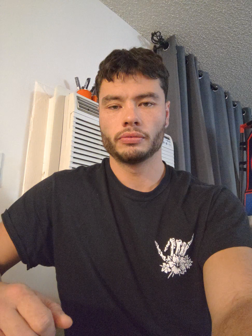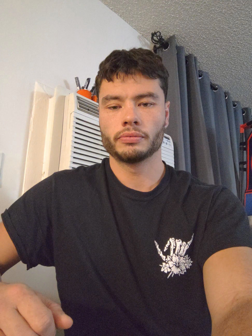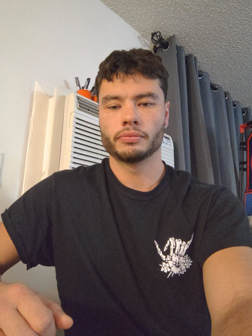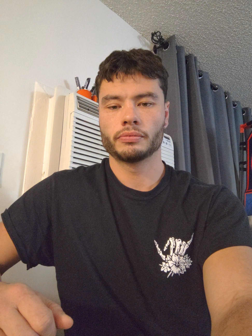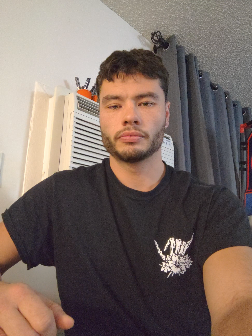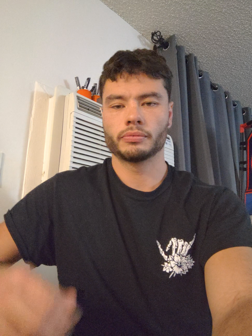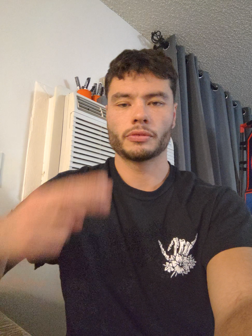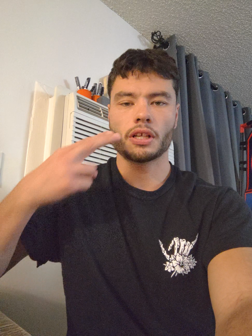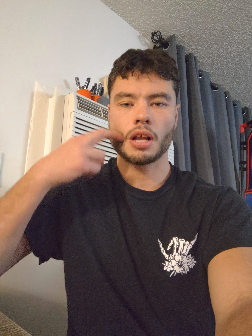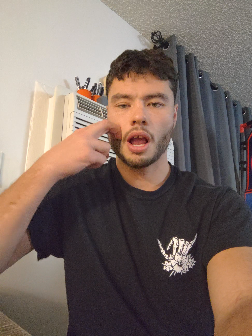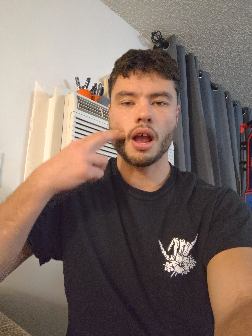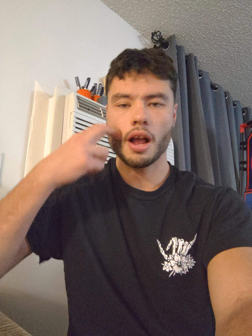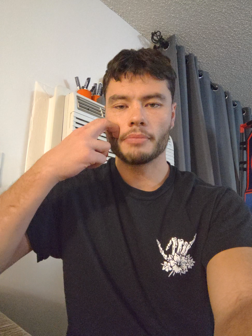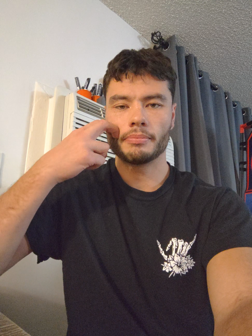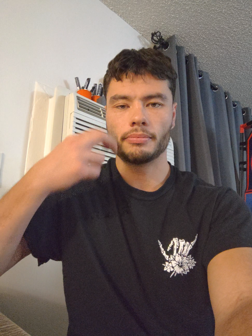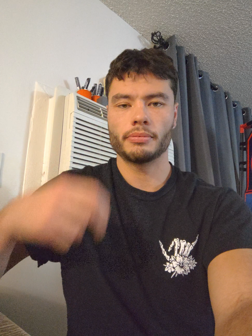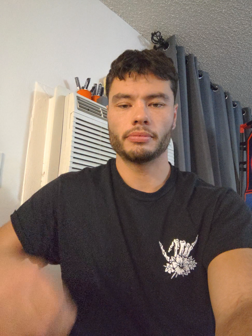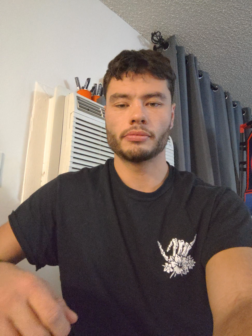gum